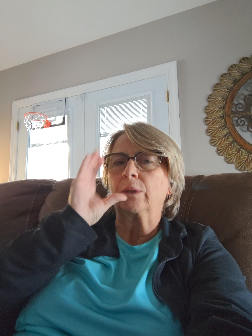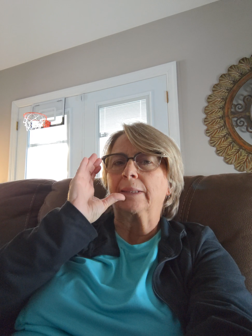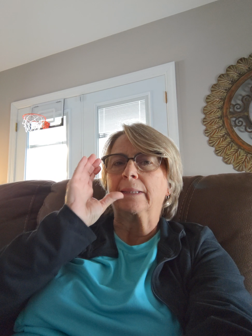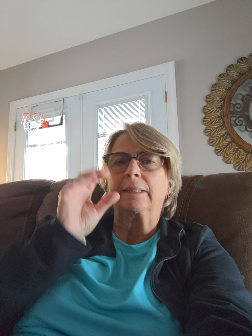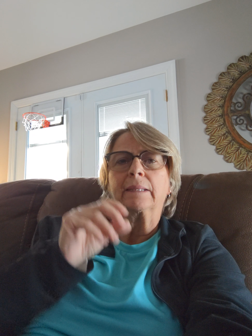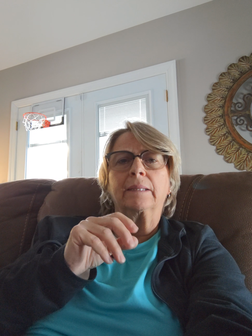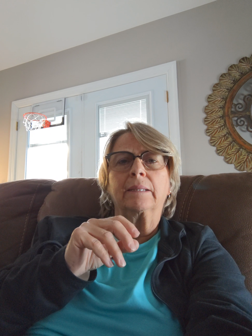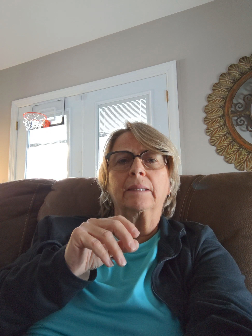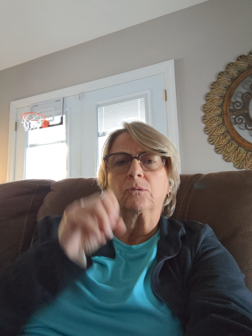drink